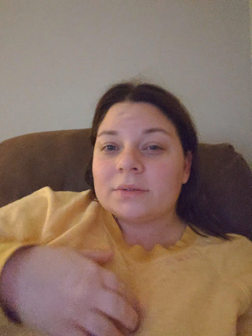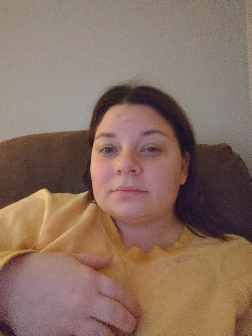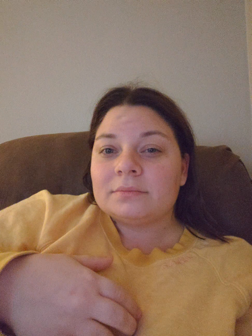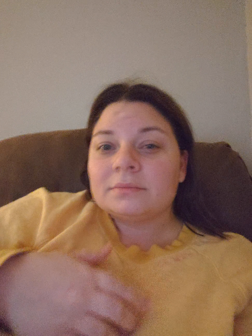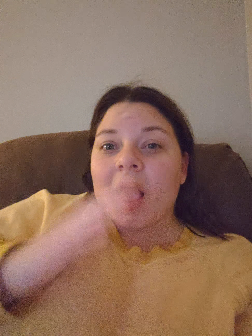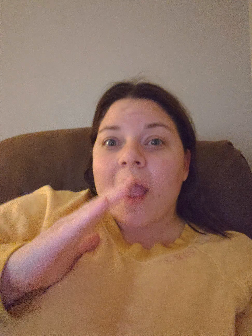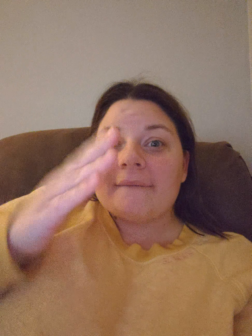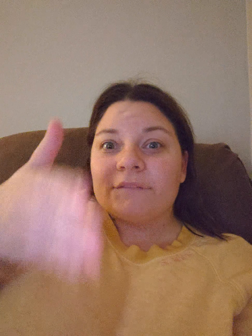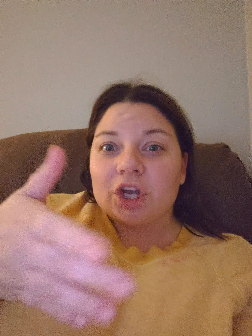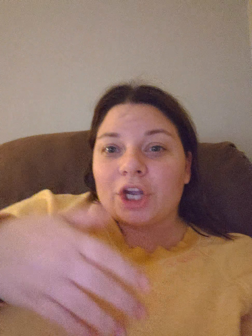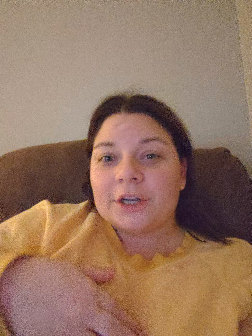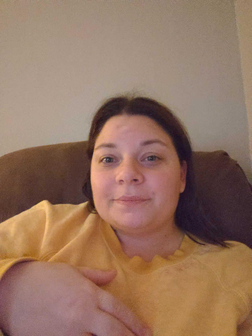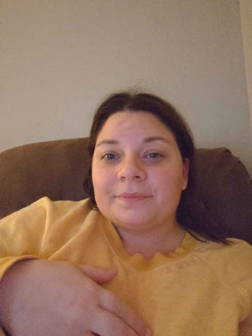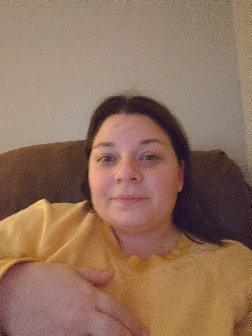after